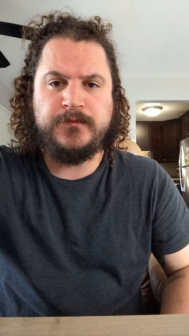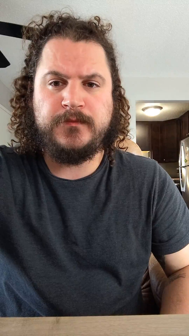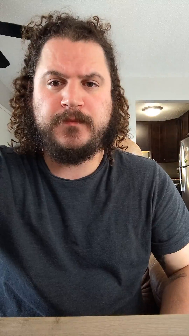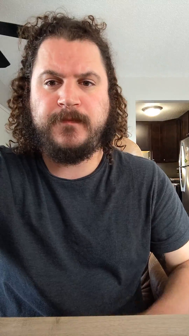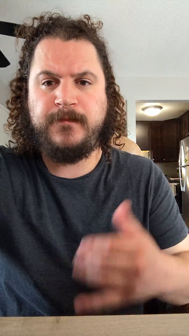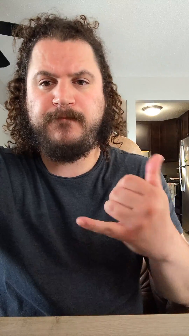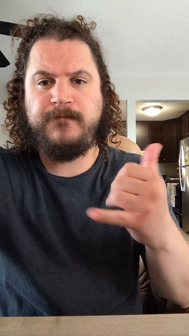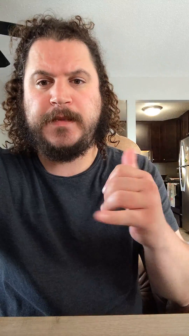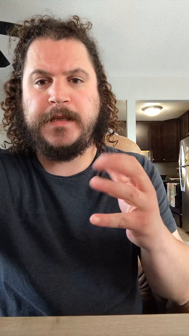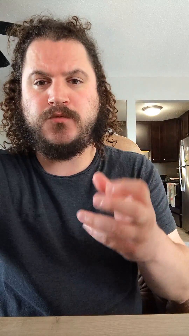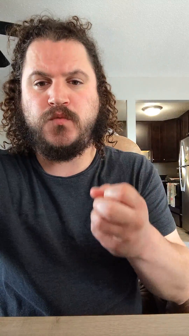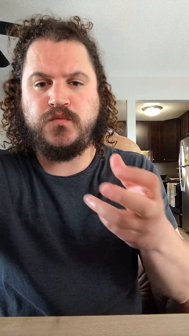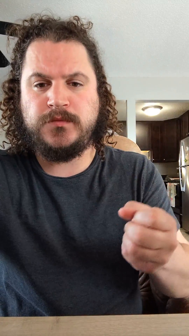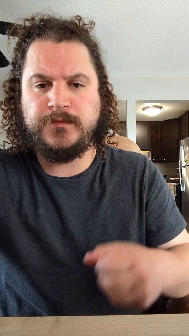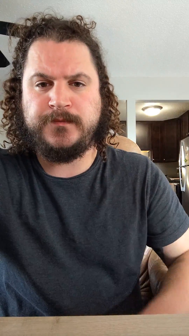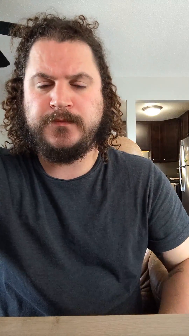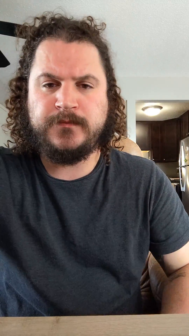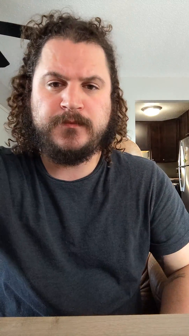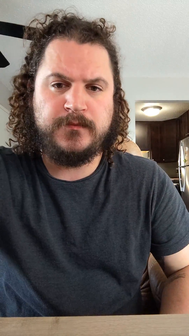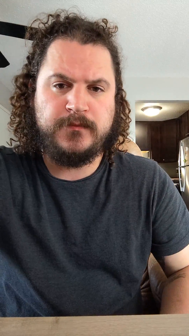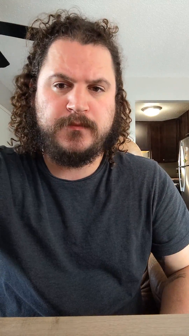play dough